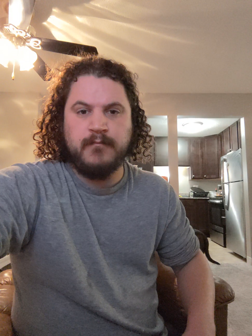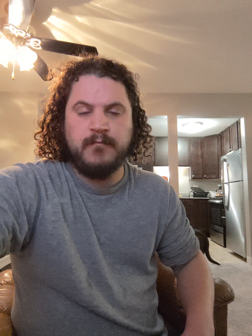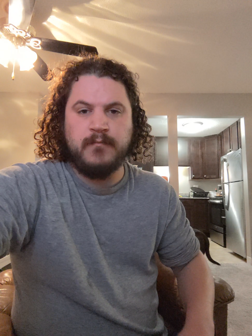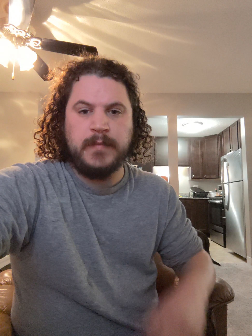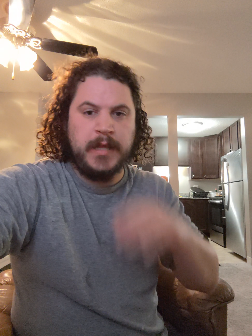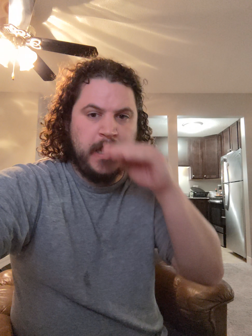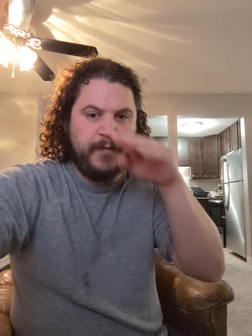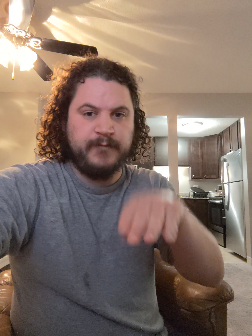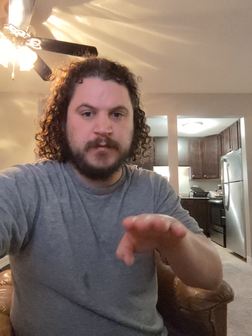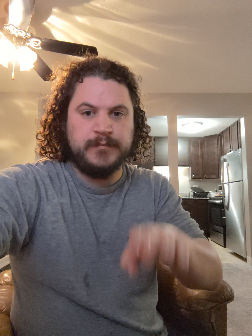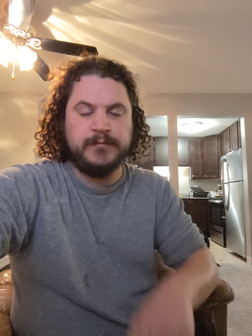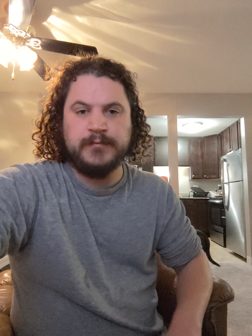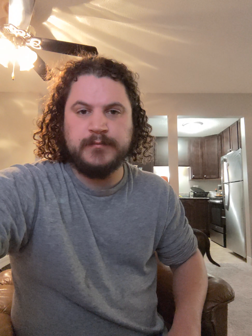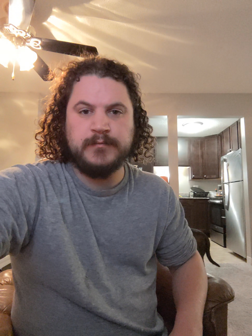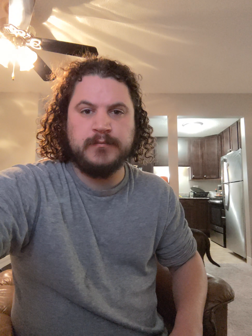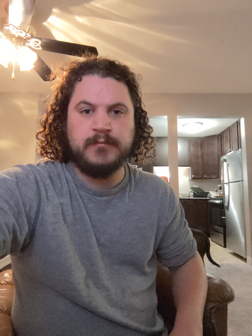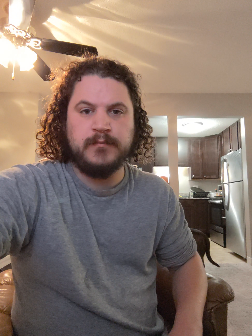elephant